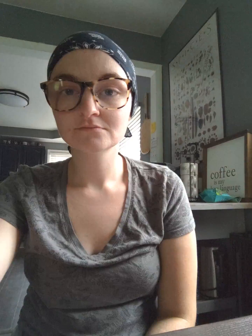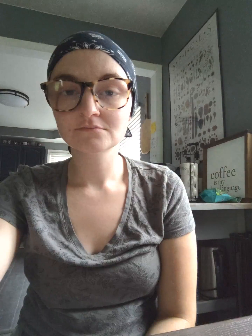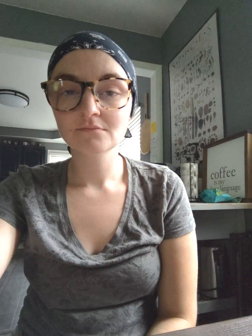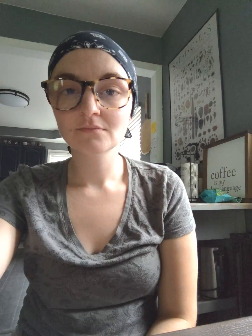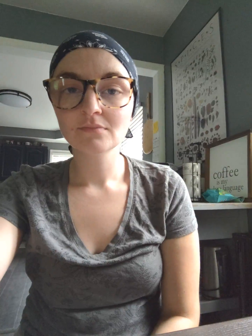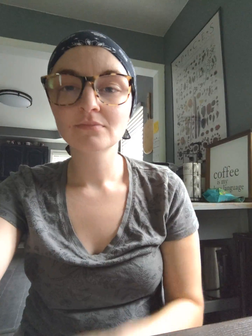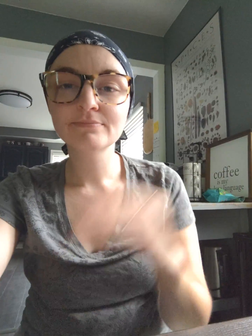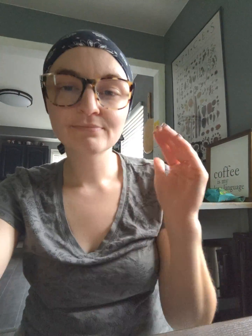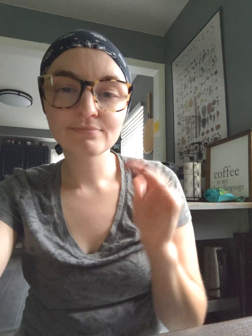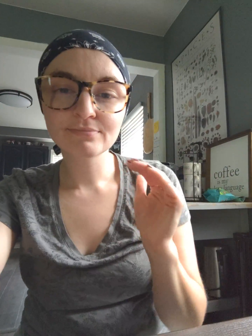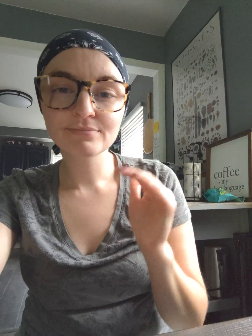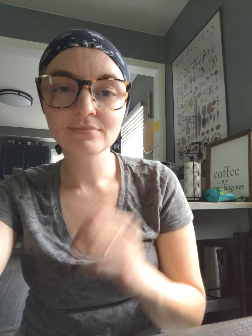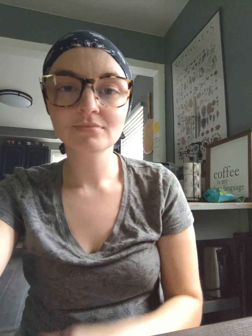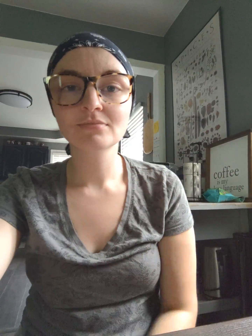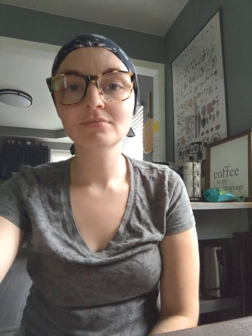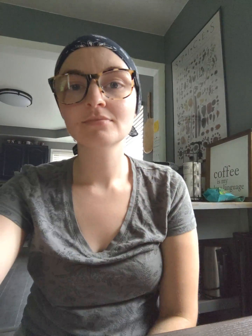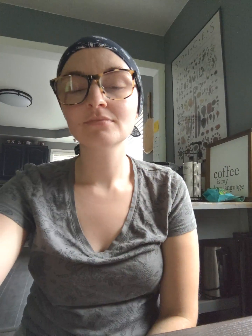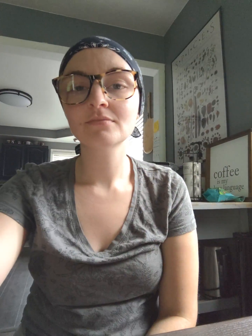little